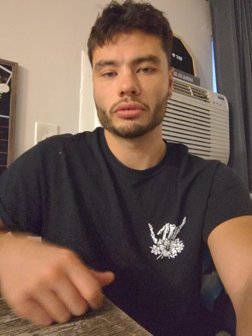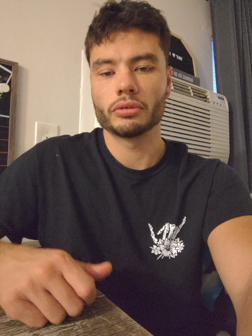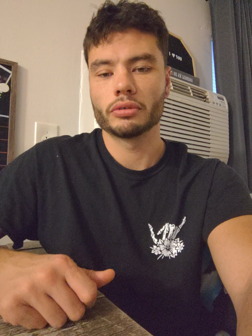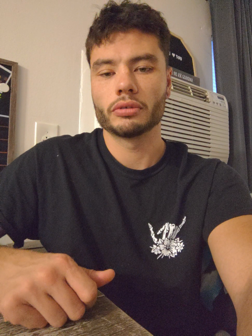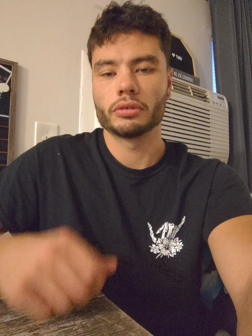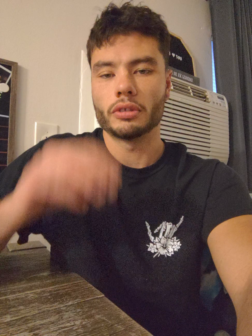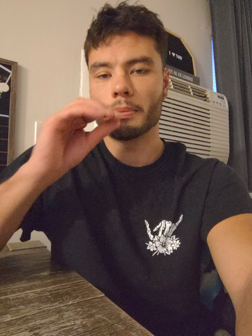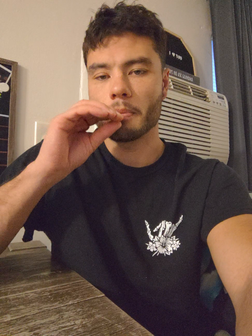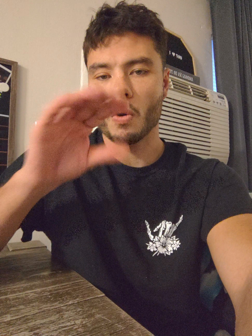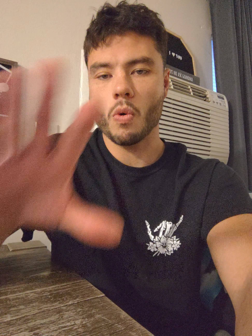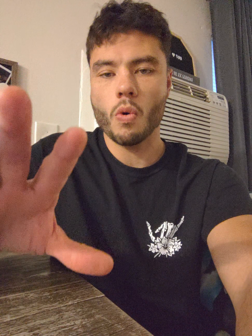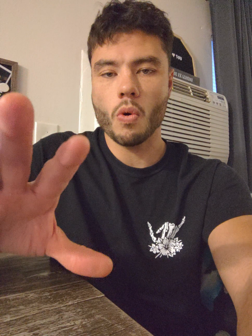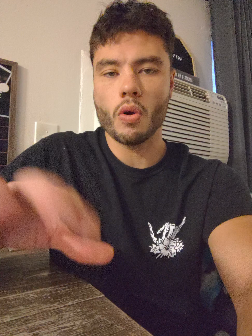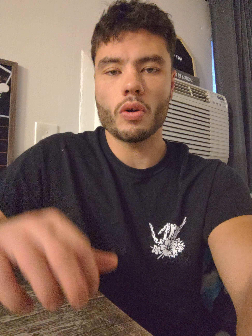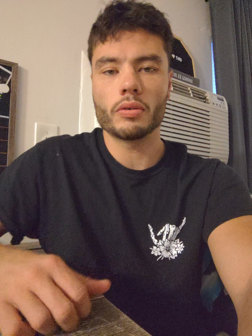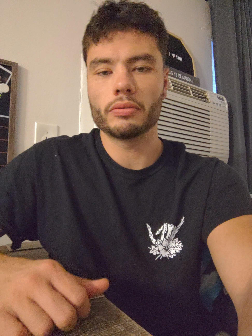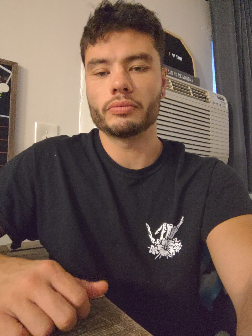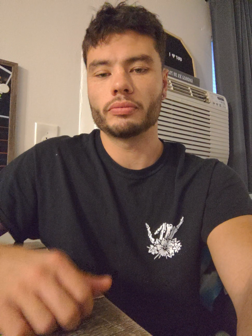blow